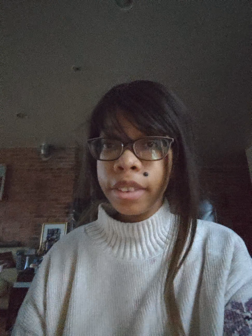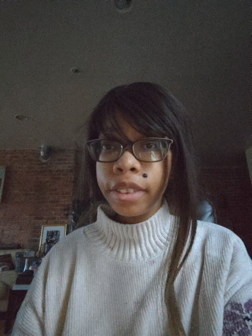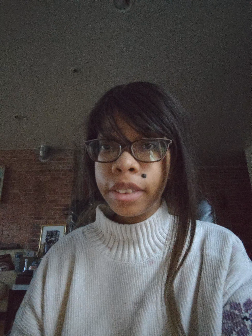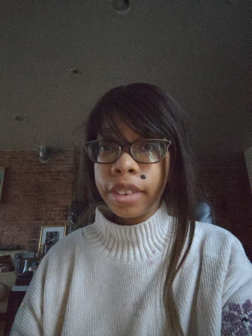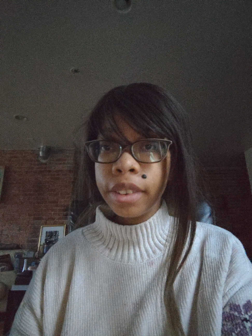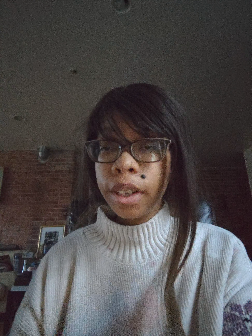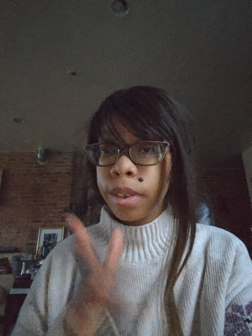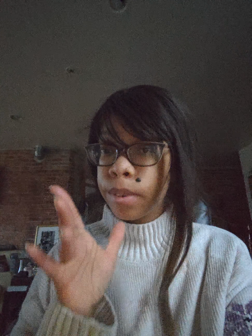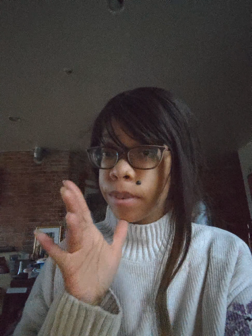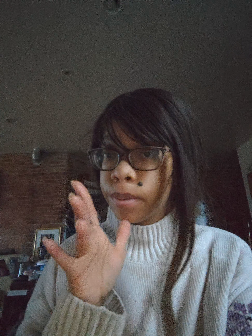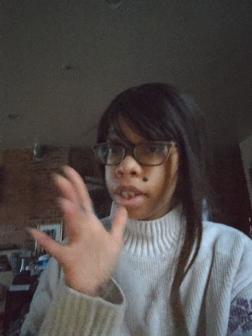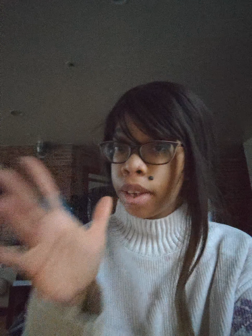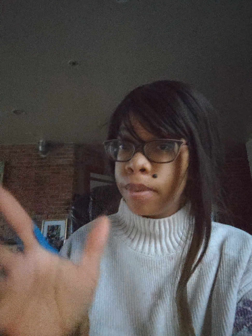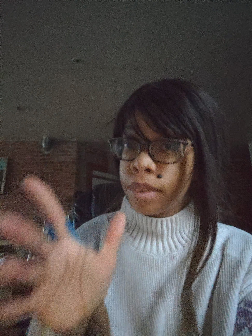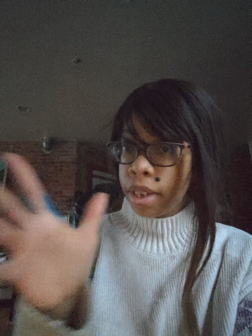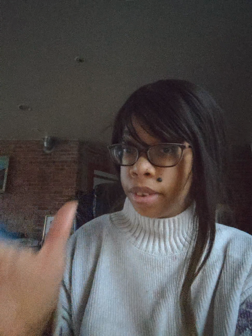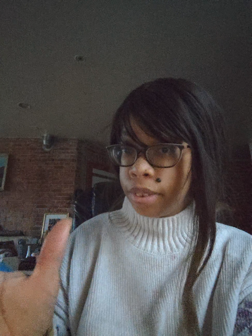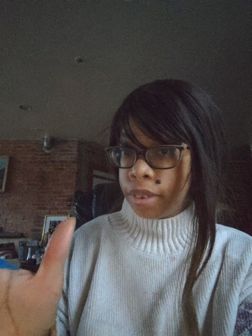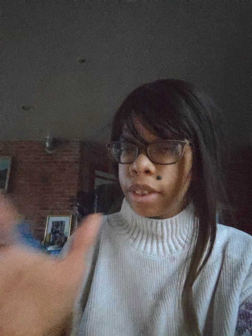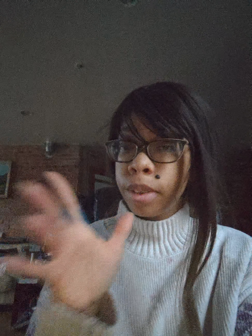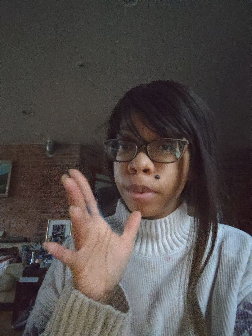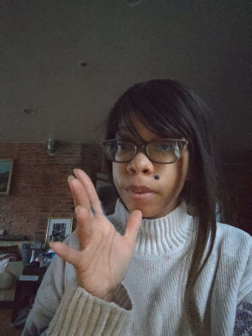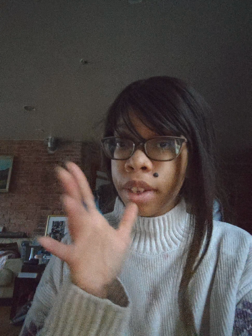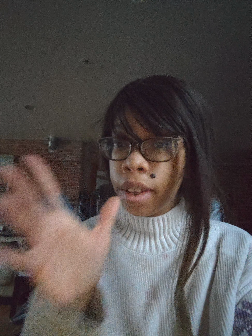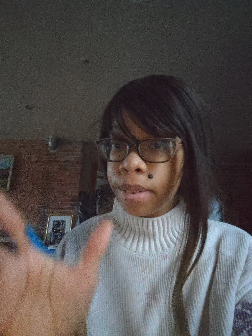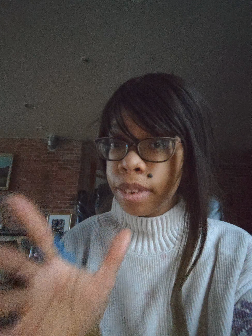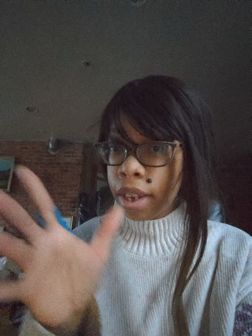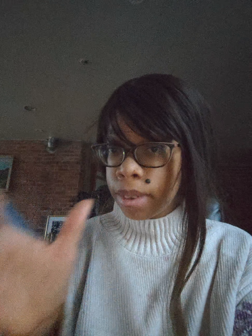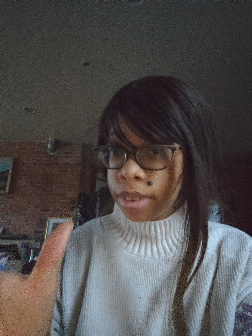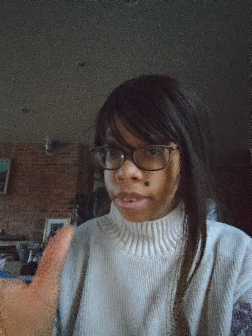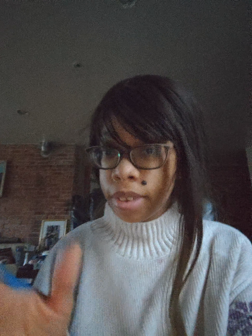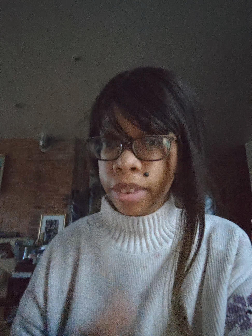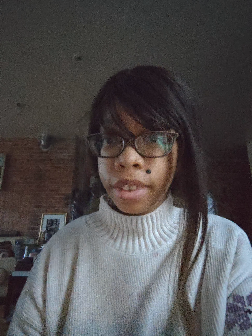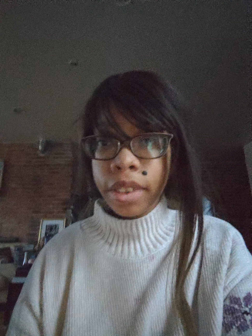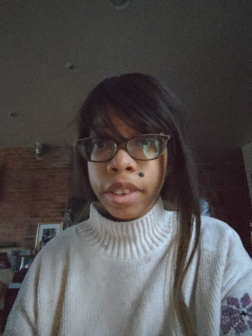grandma